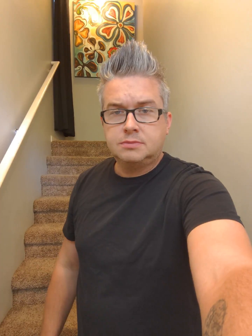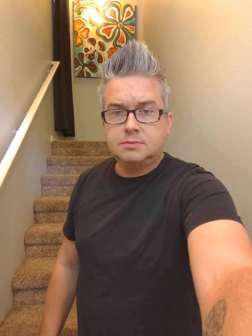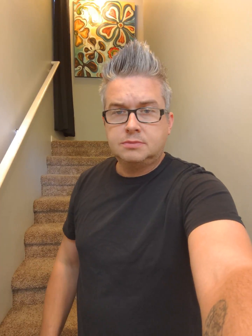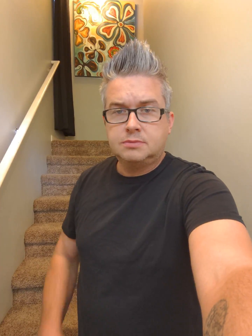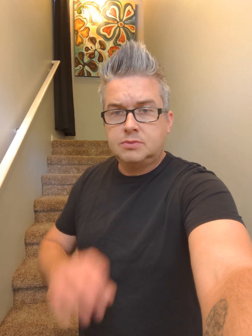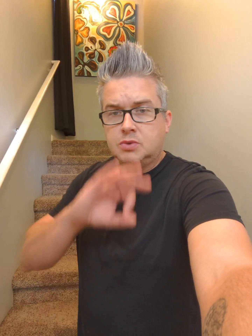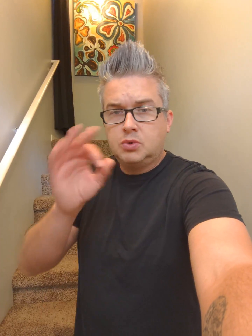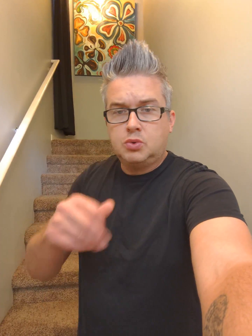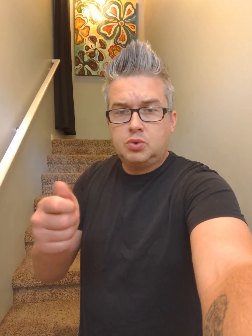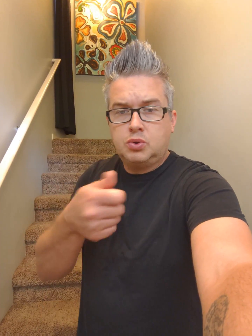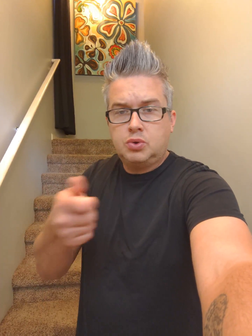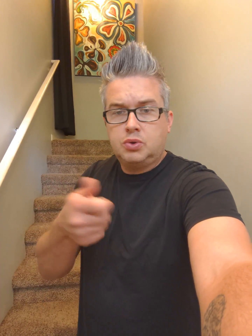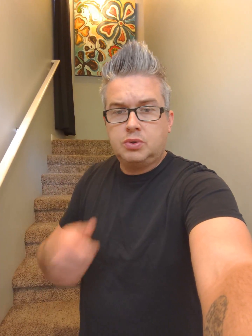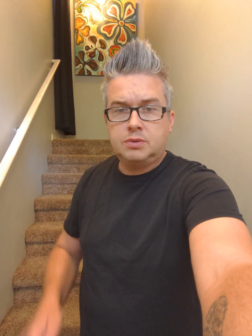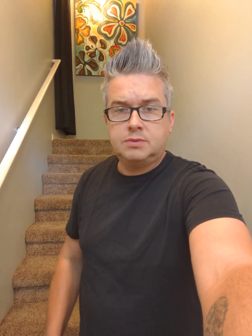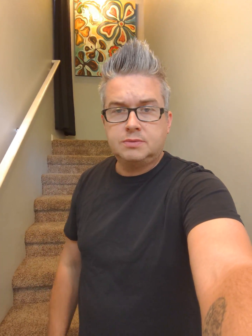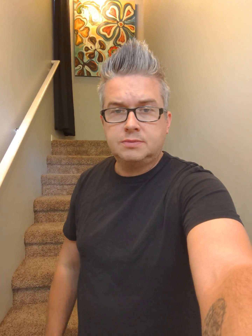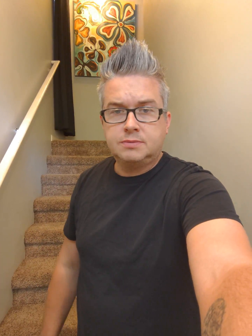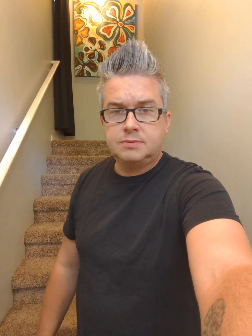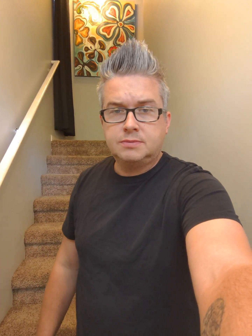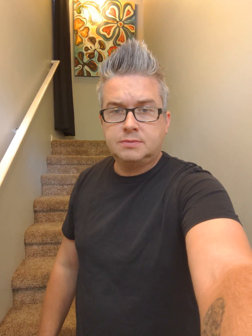hose